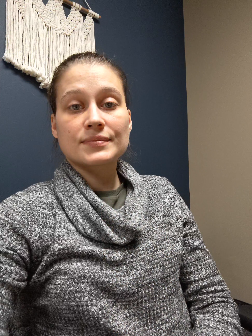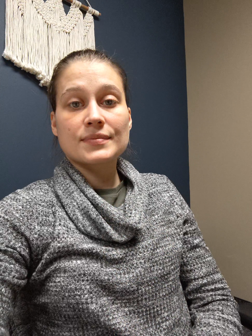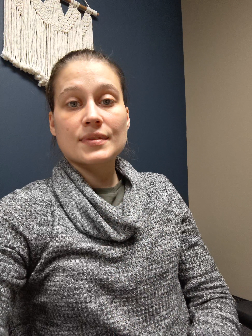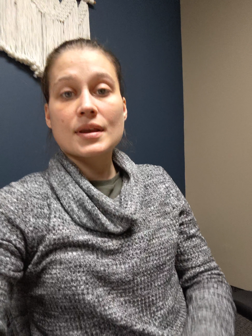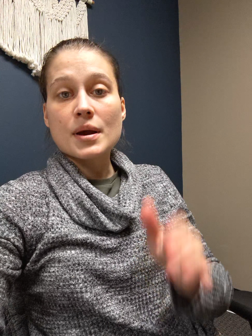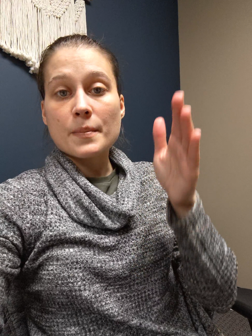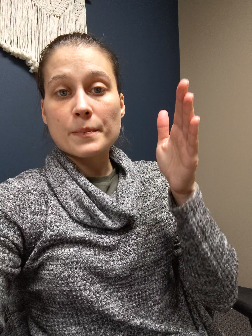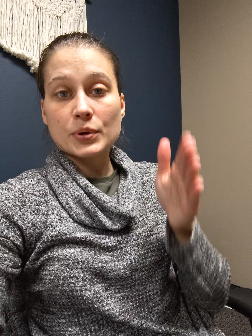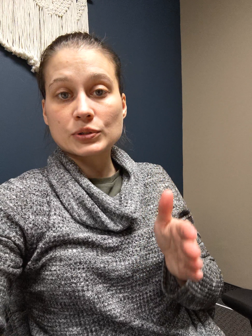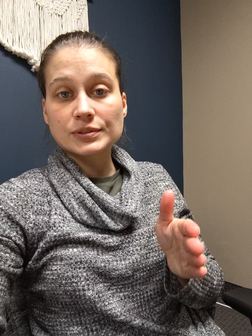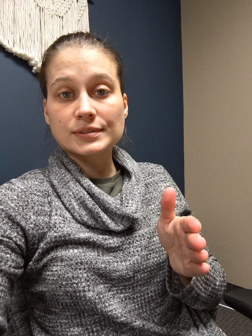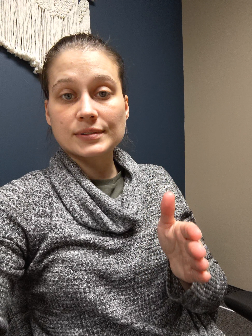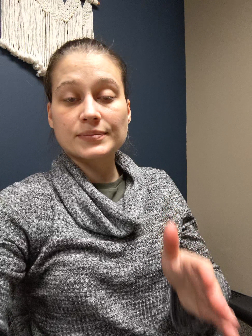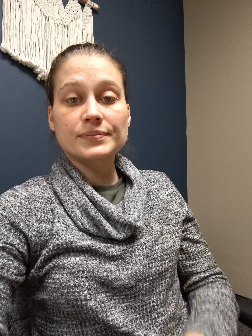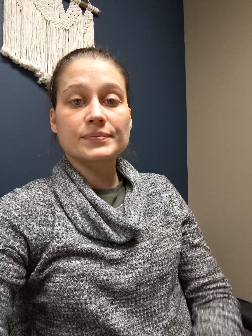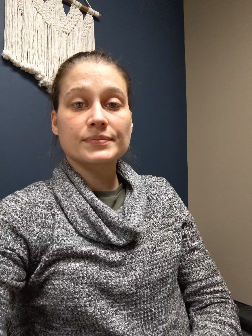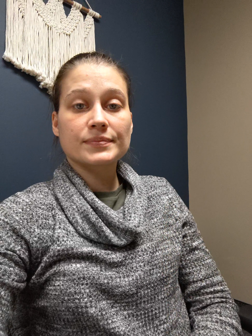person